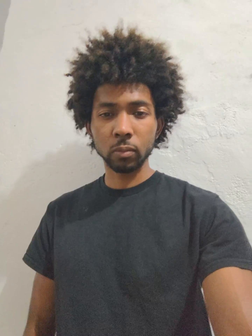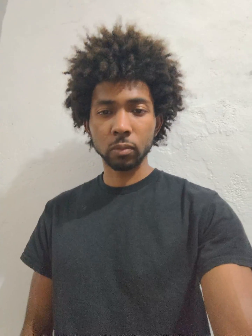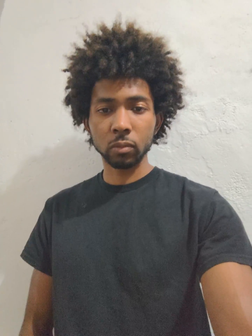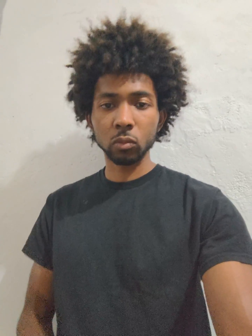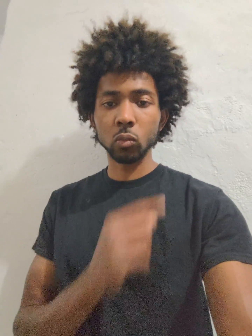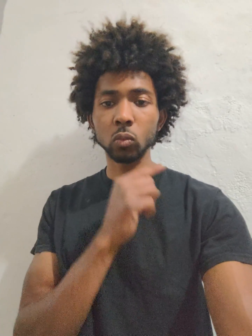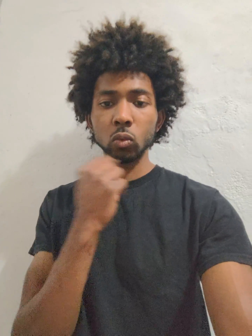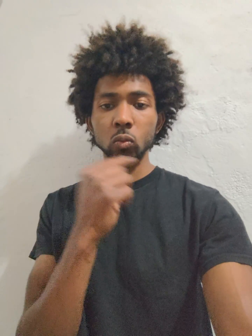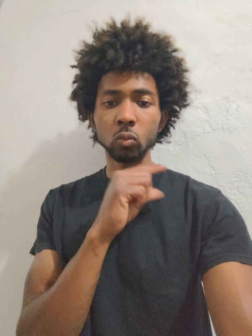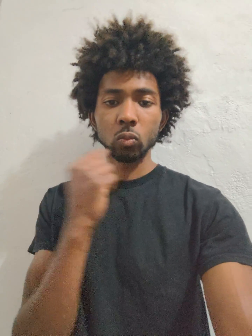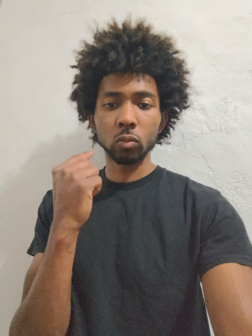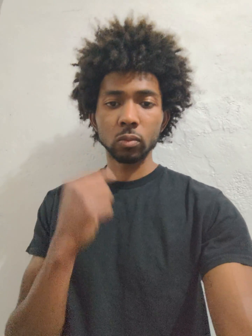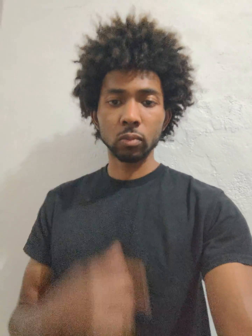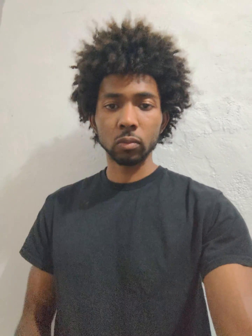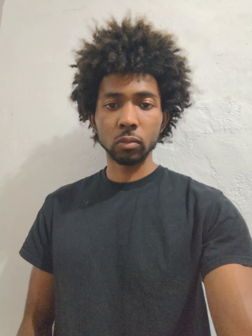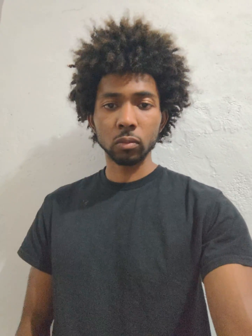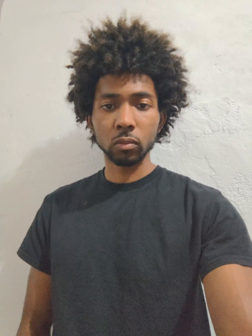glue